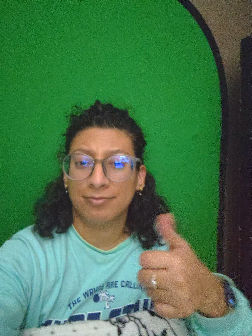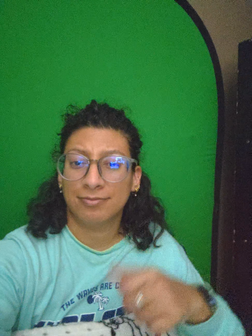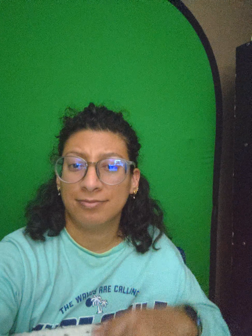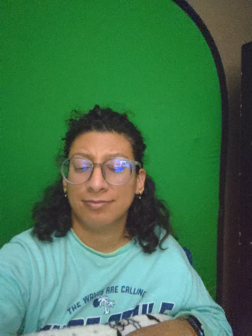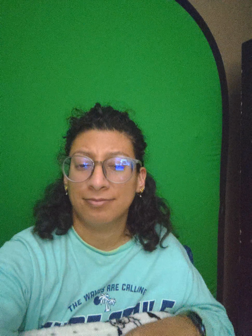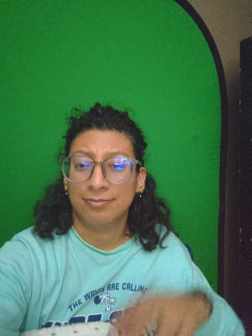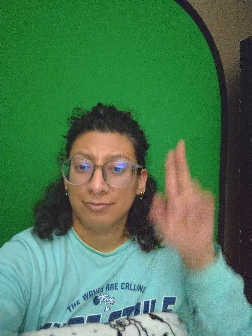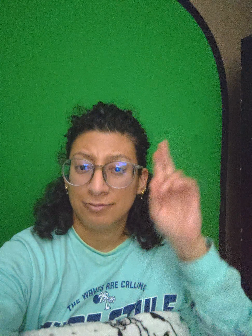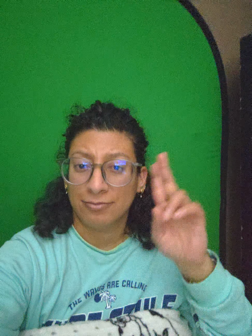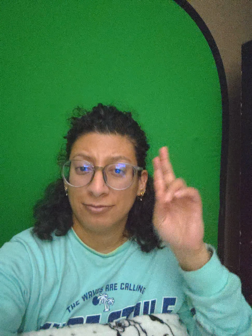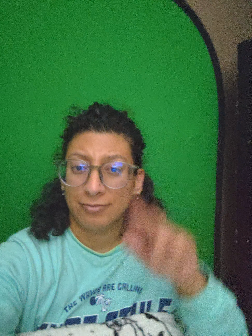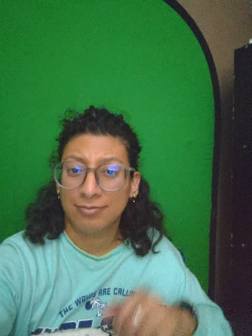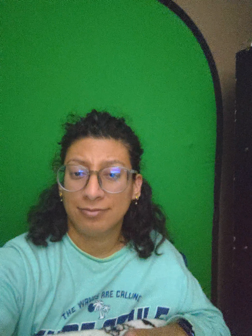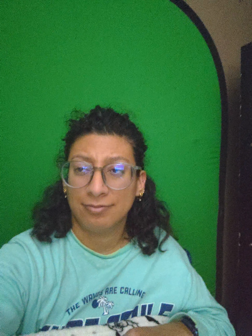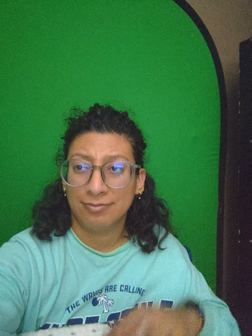uncle